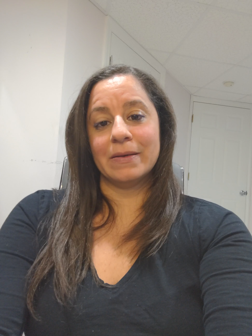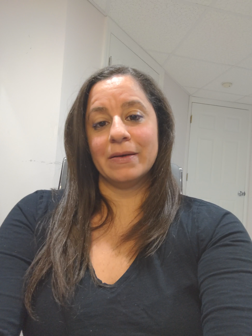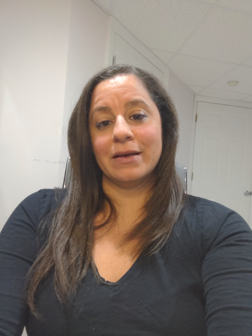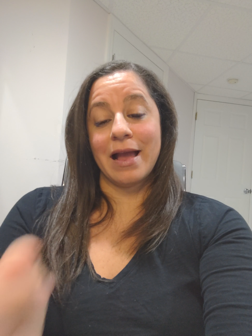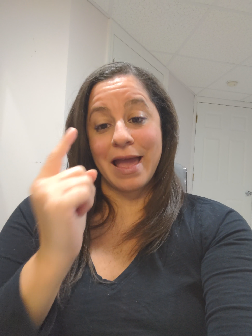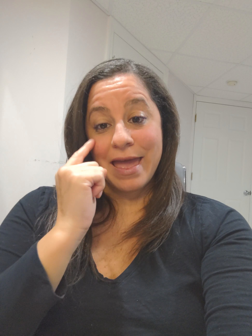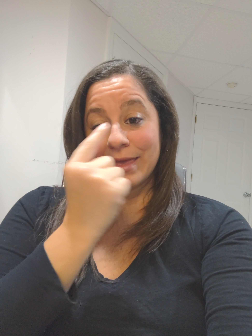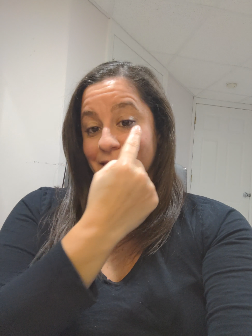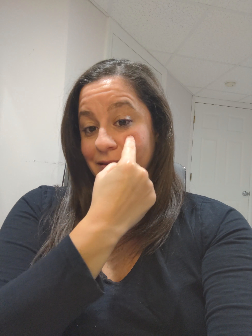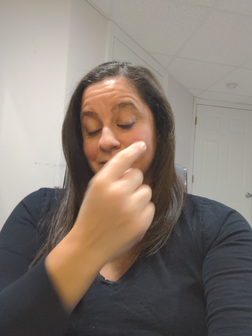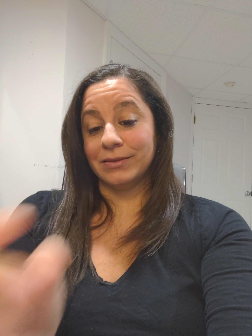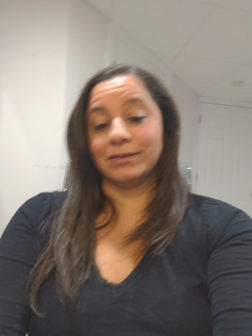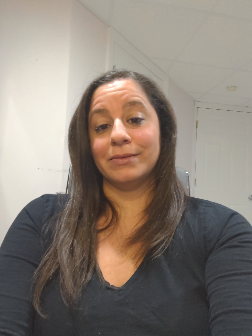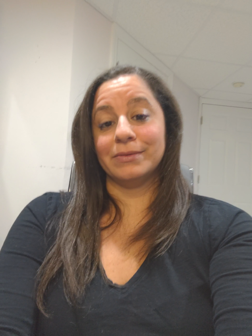eye